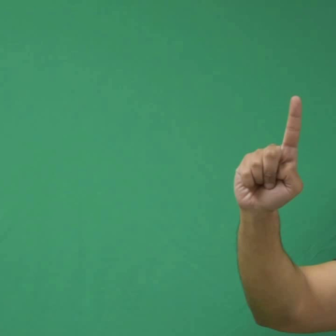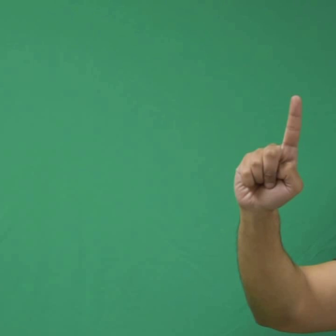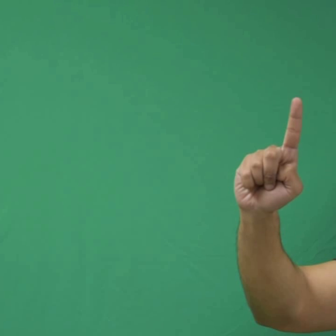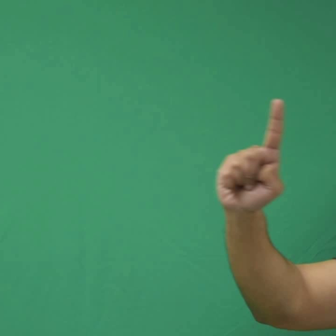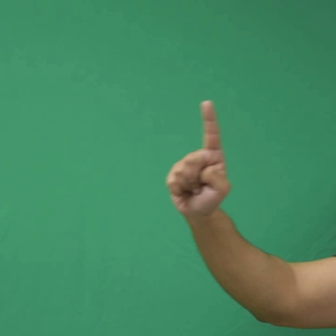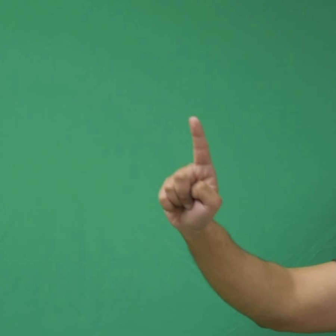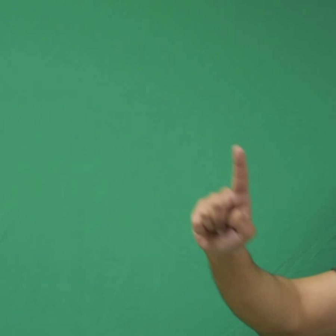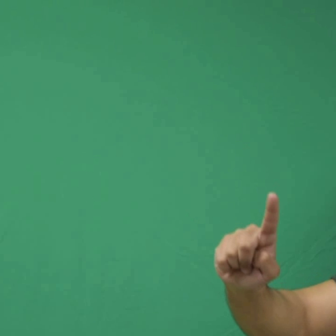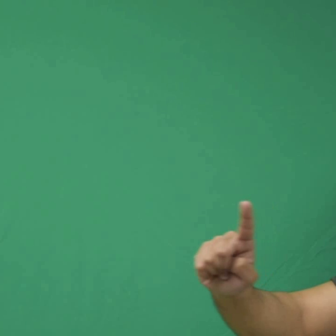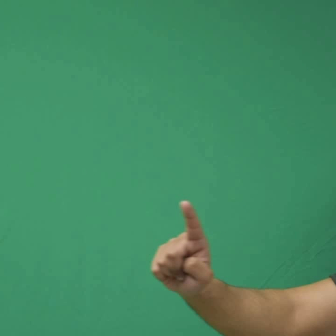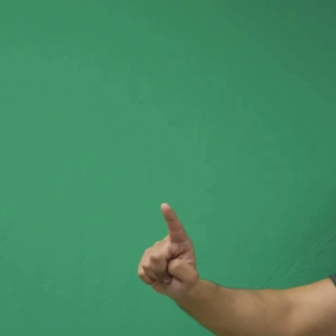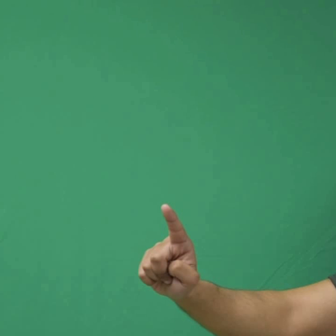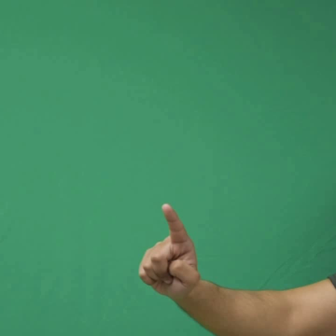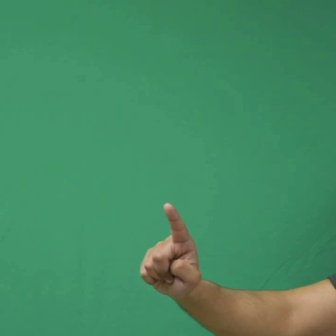Z